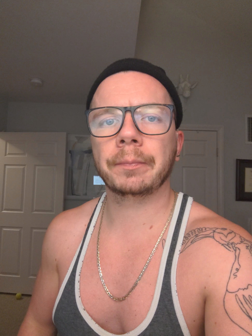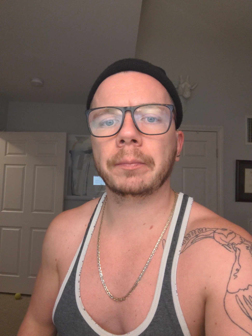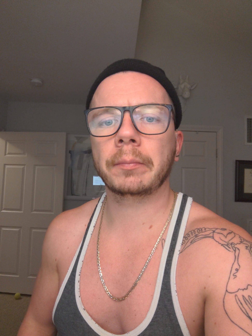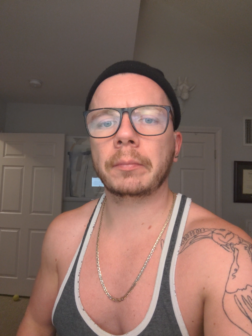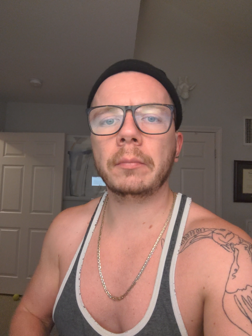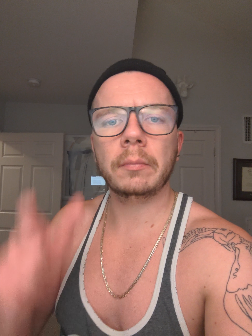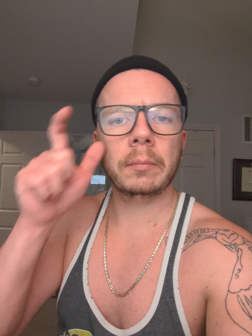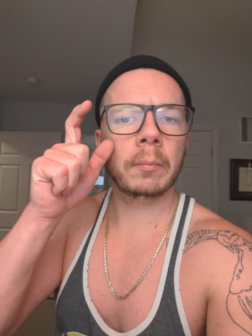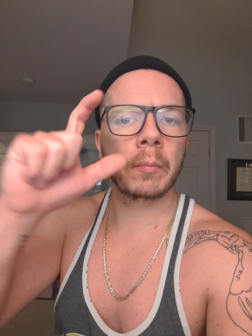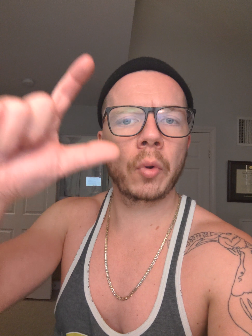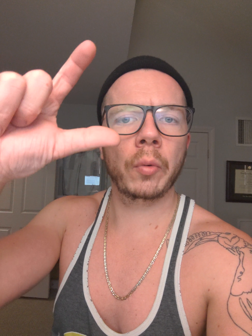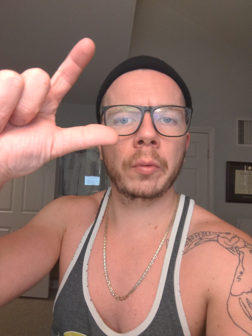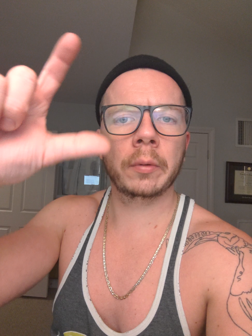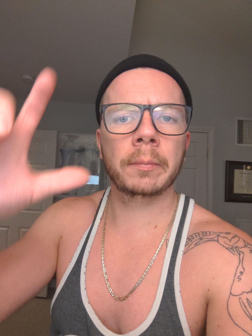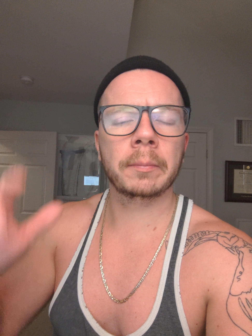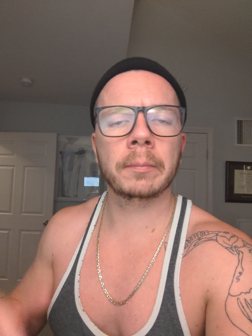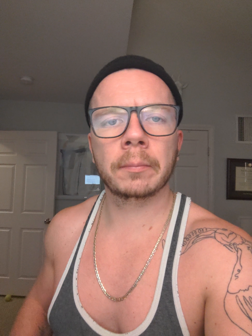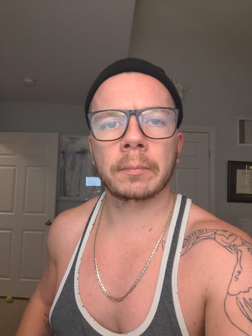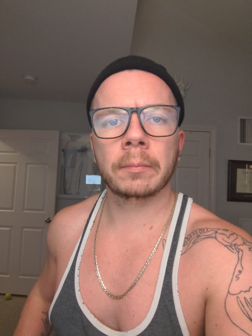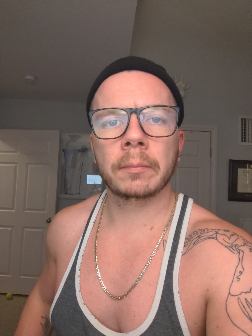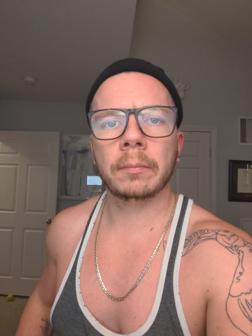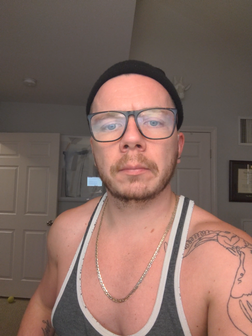moon